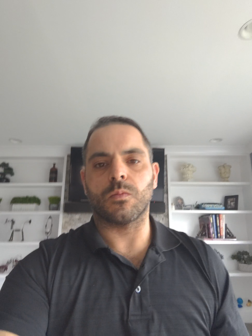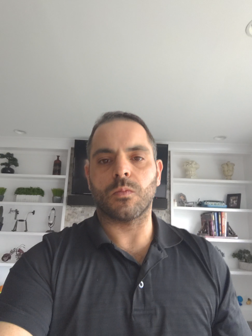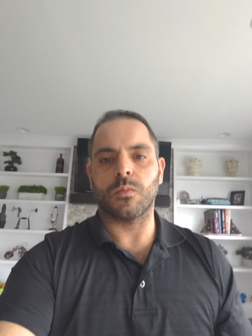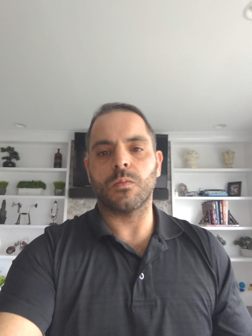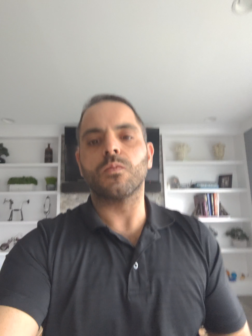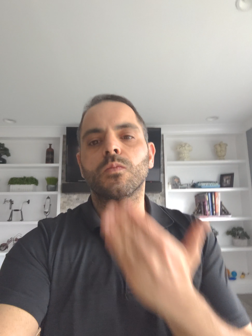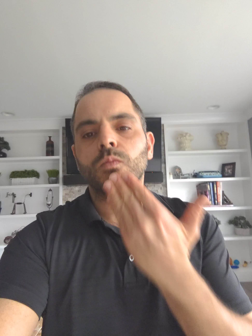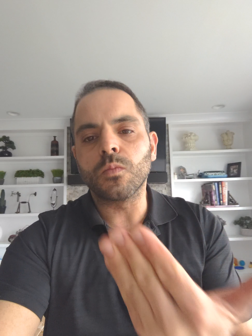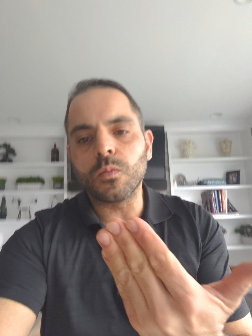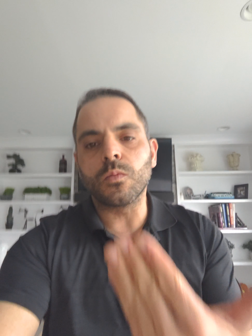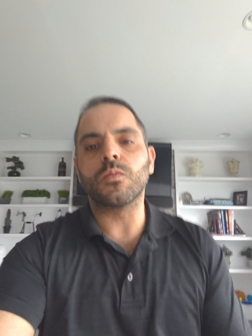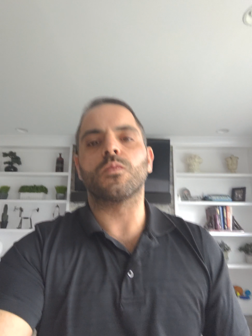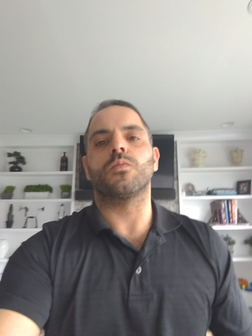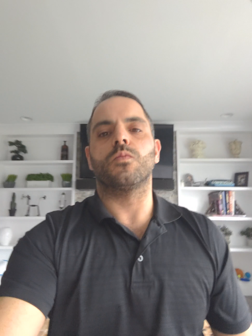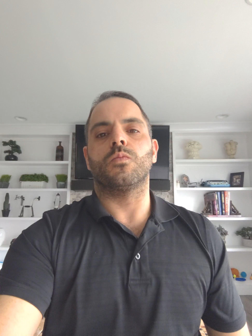thank you